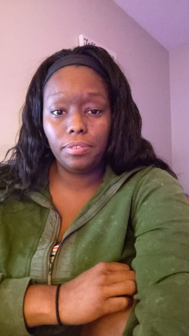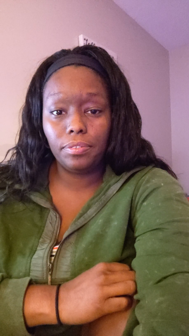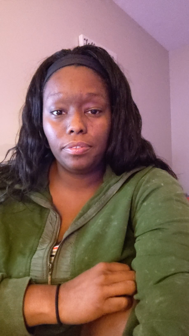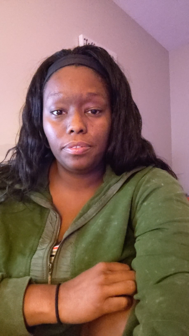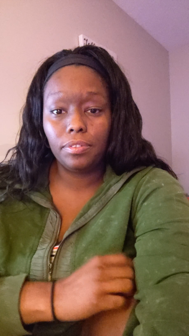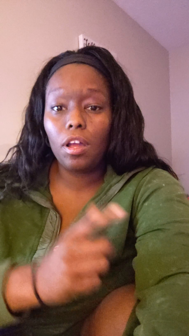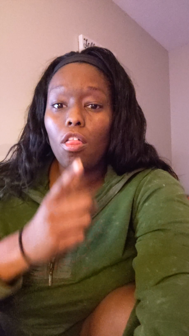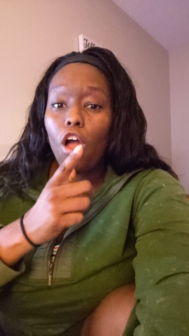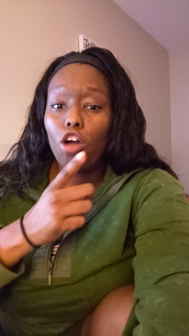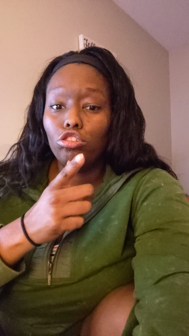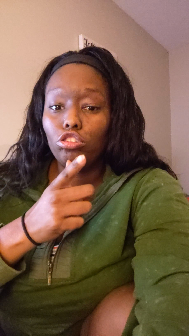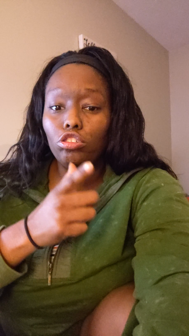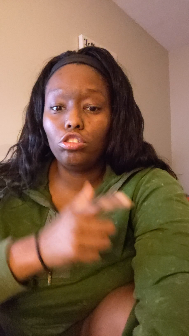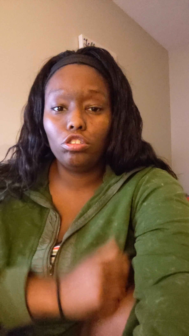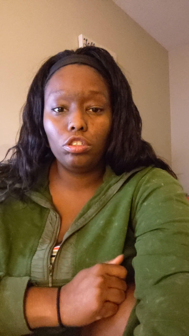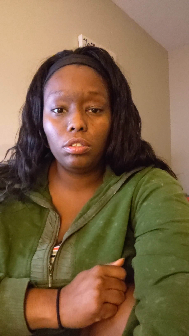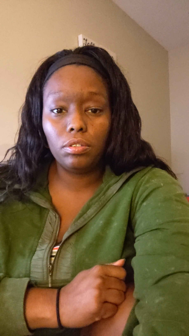lunch